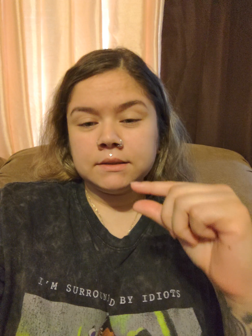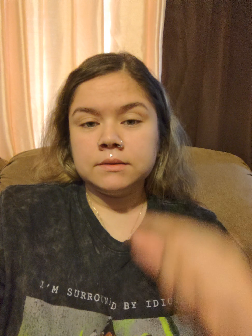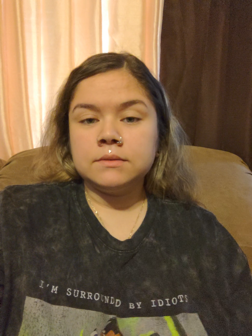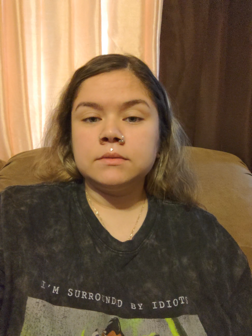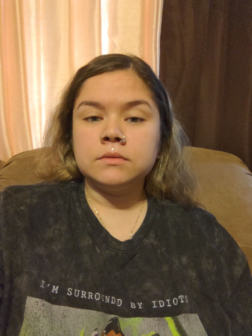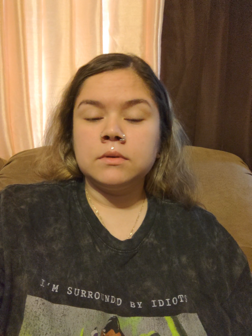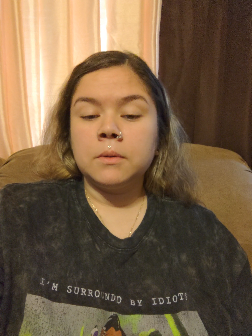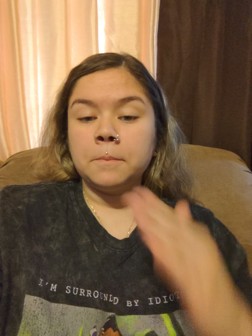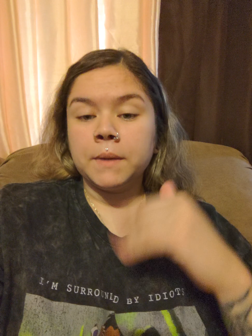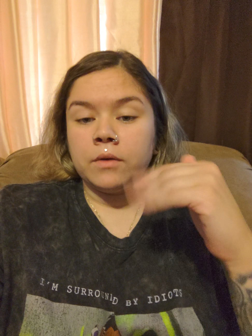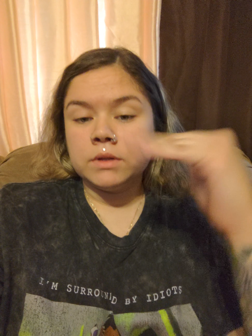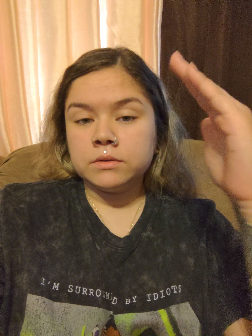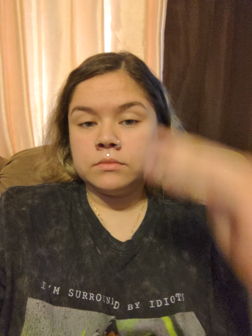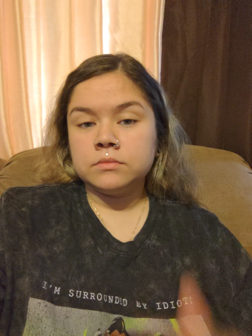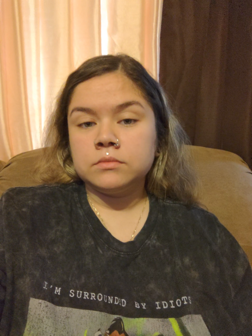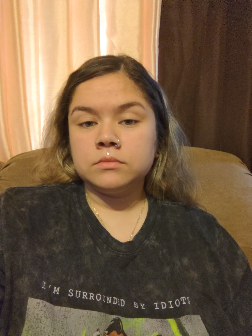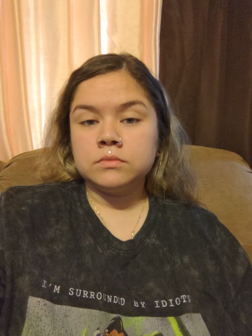build